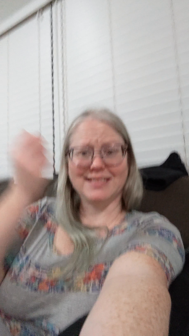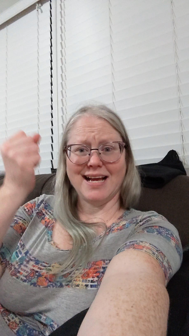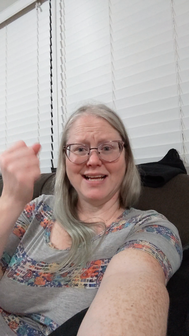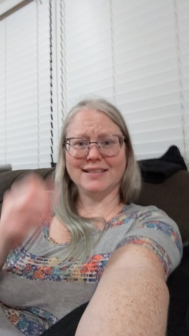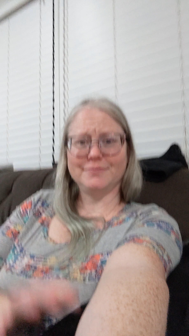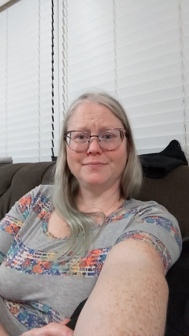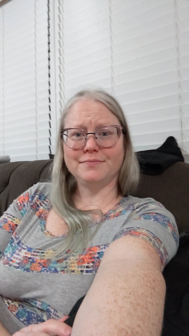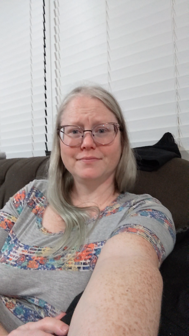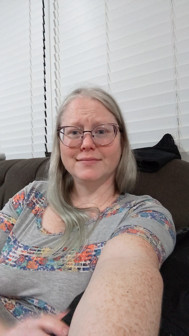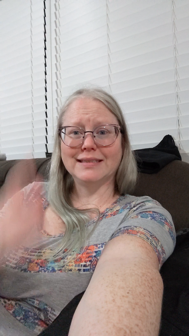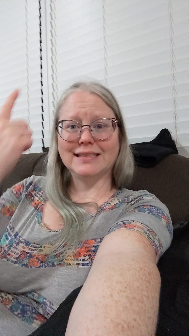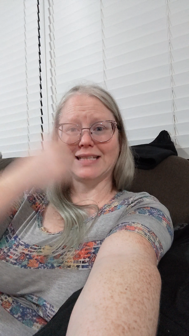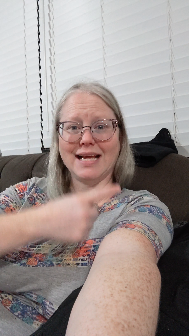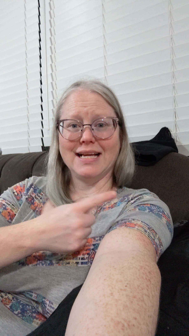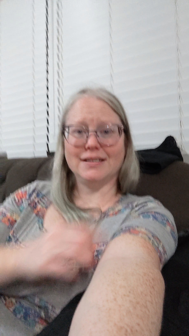day